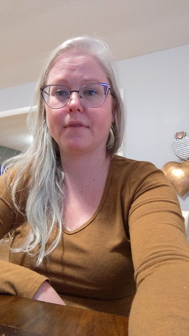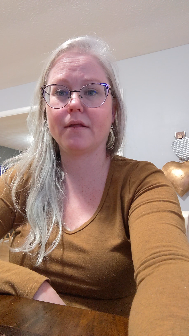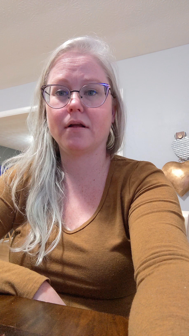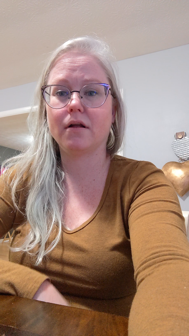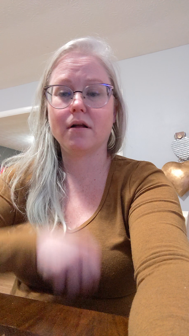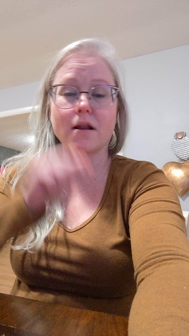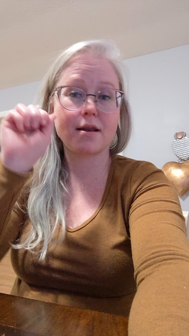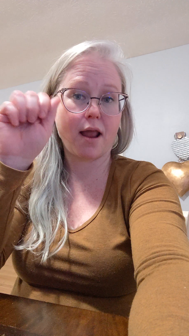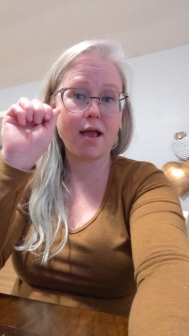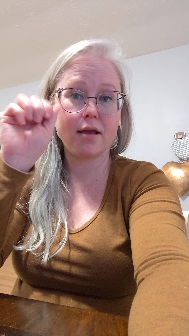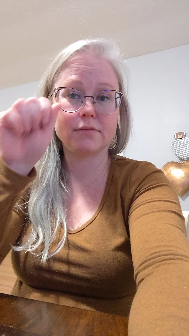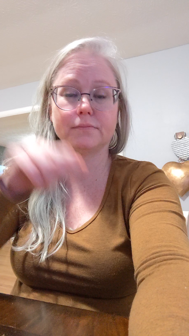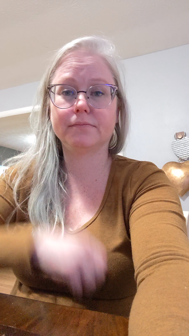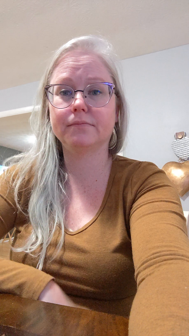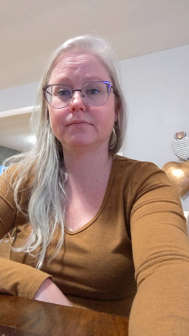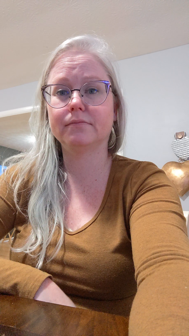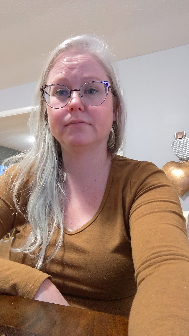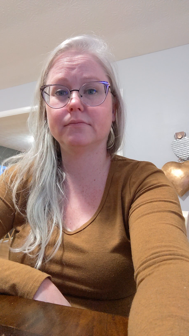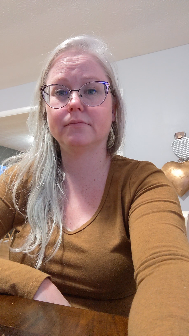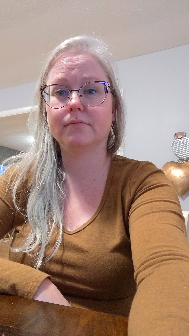knock